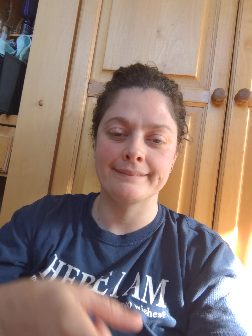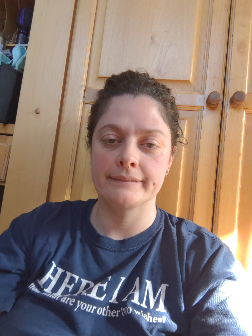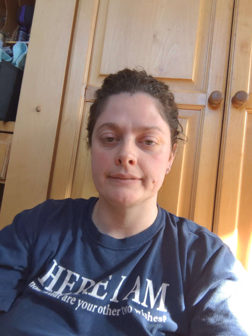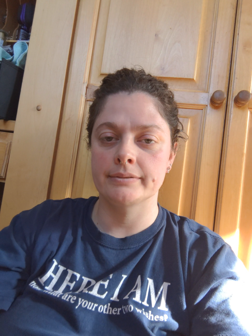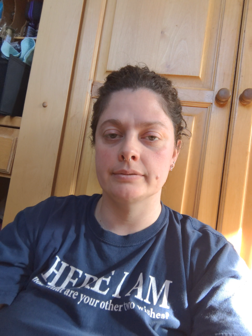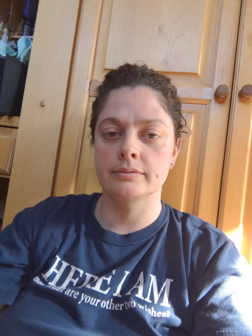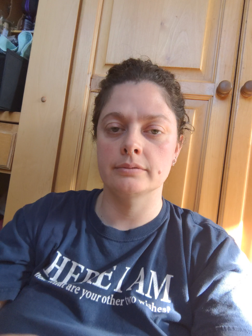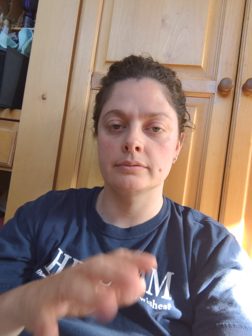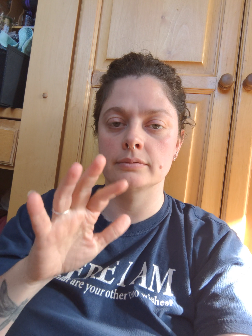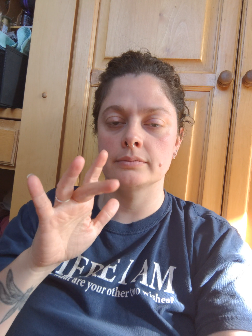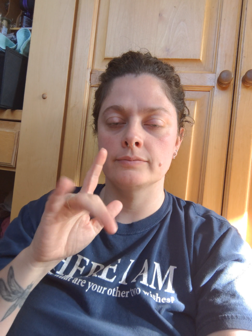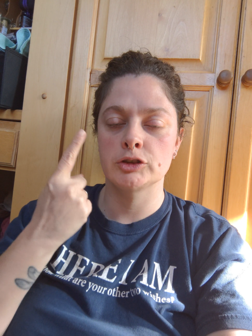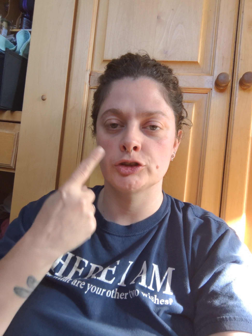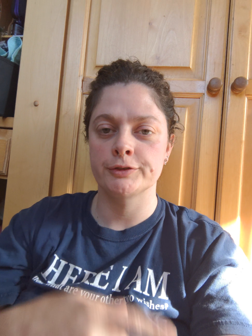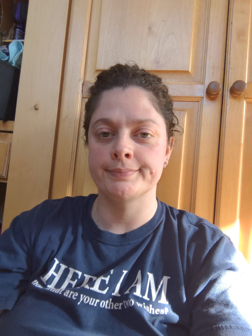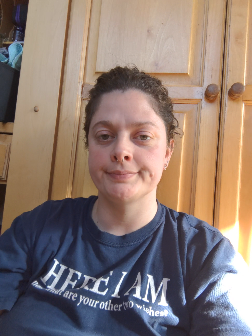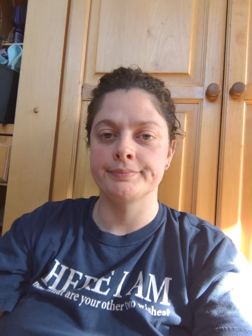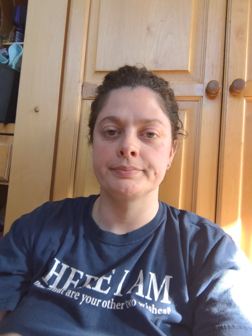first